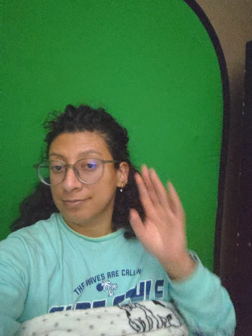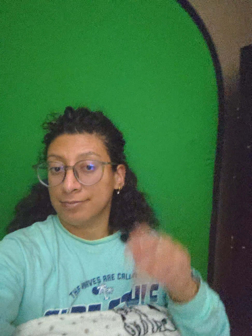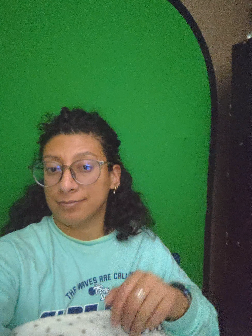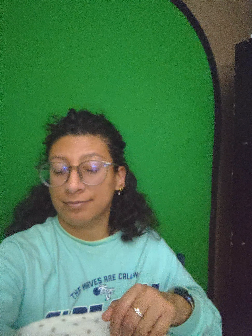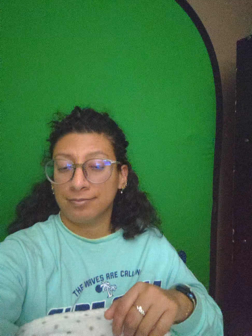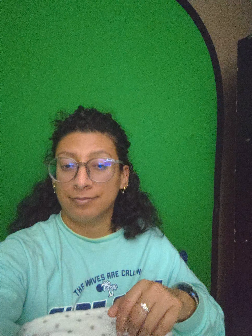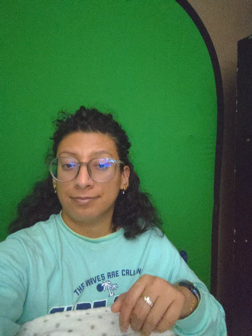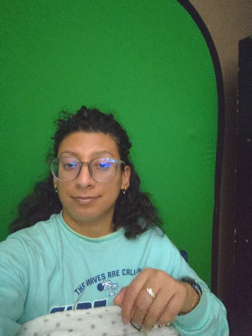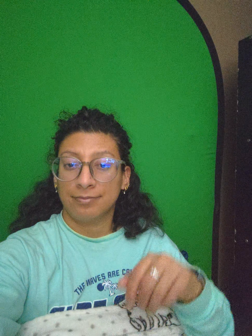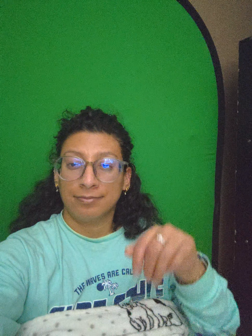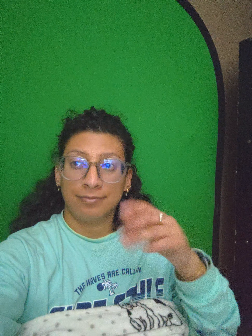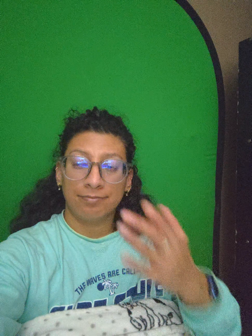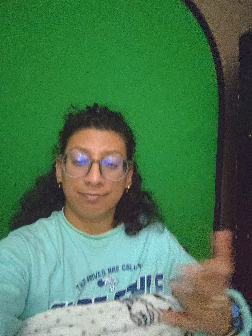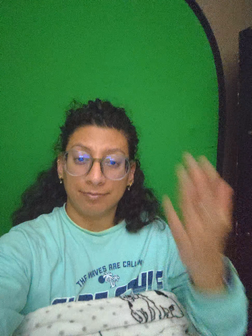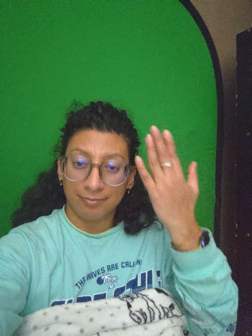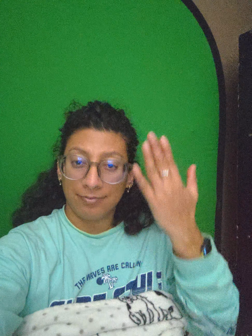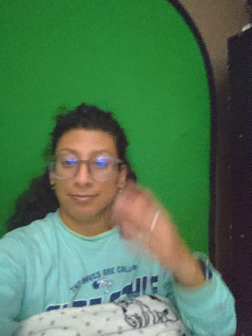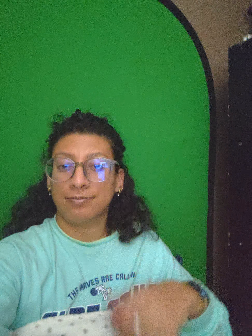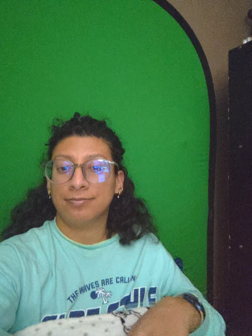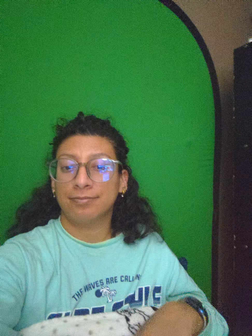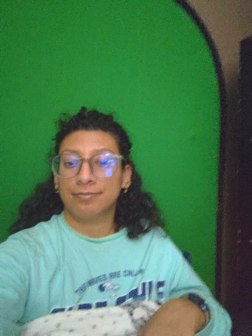morning